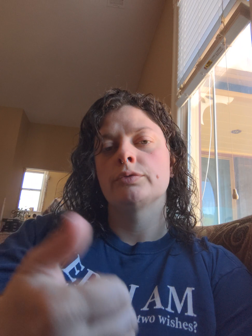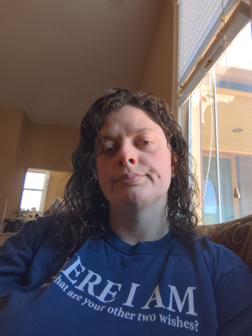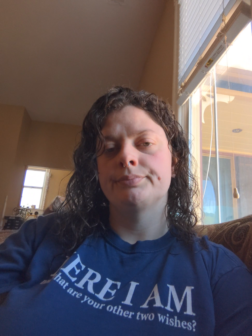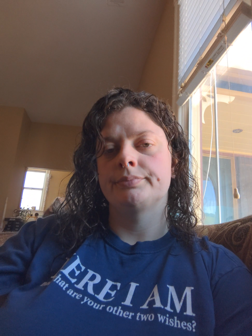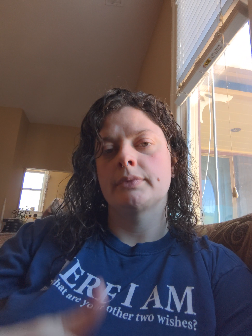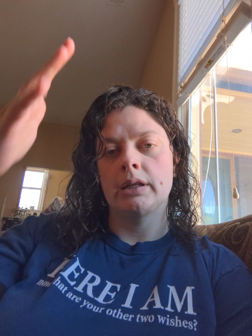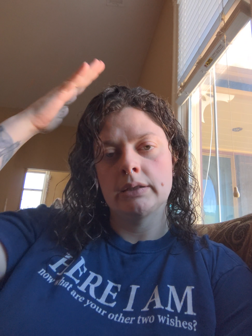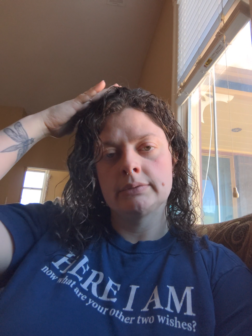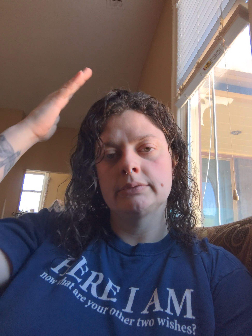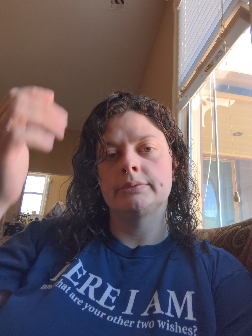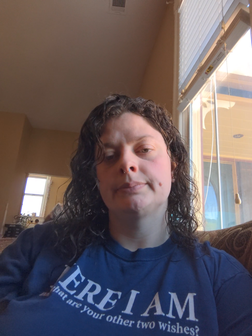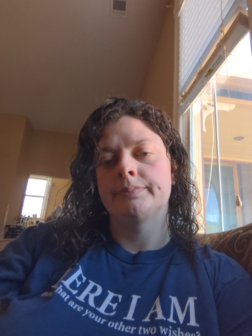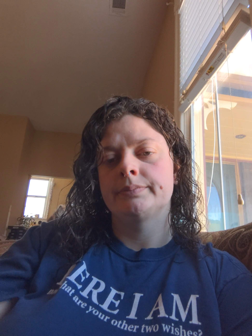hat